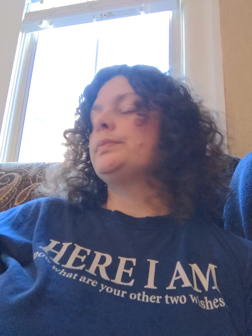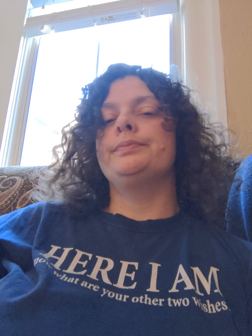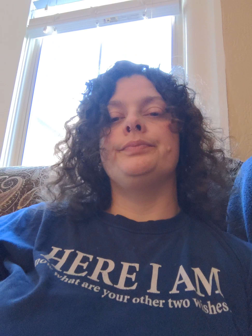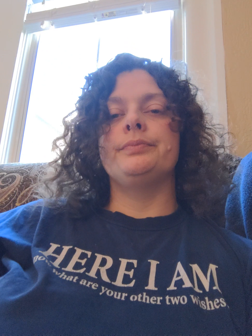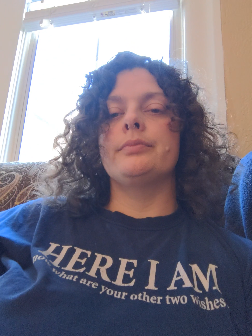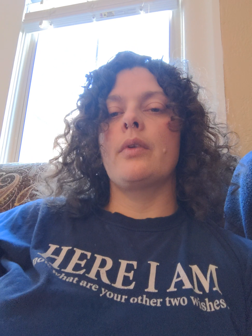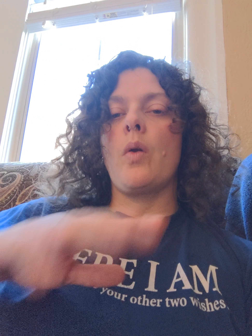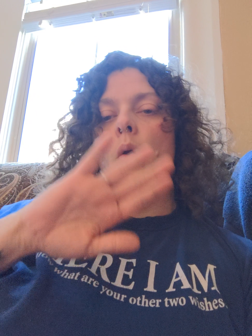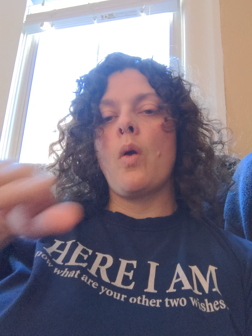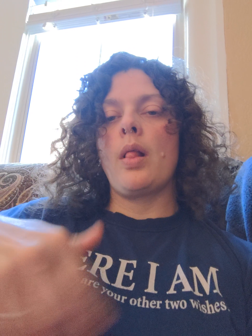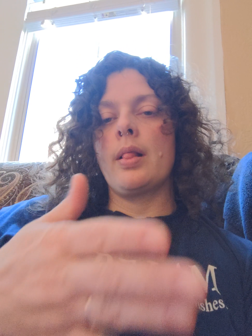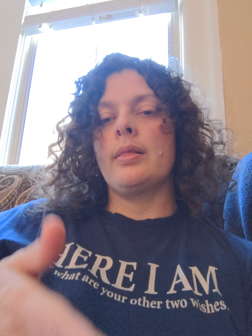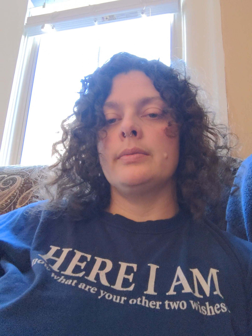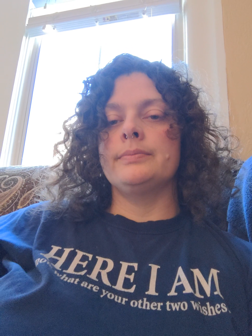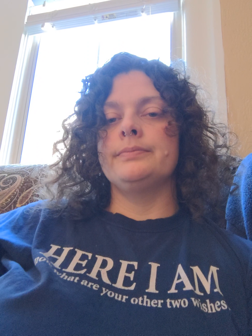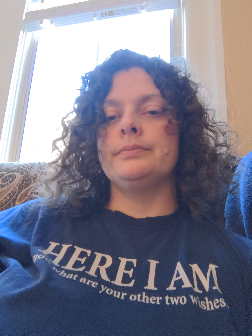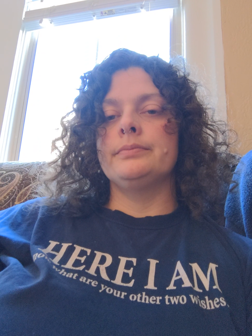all